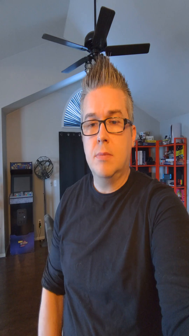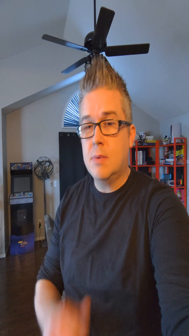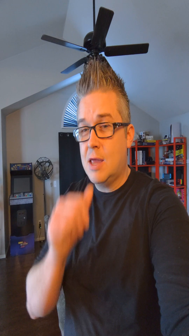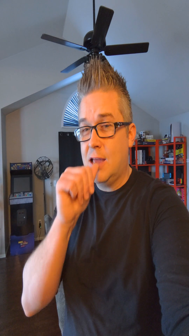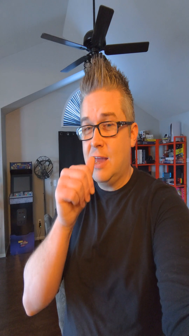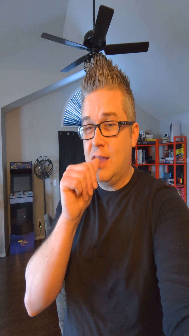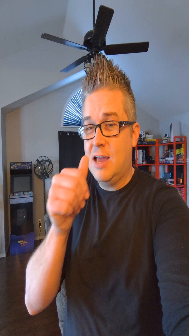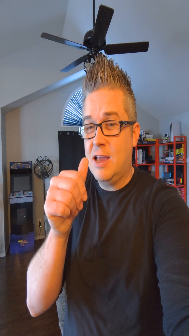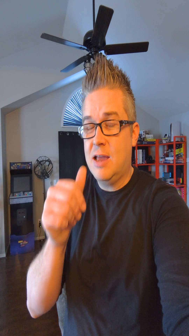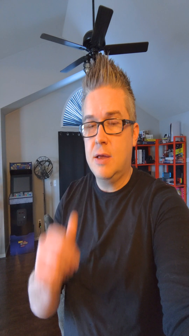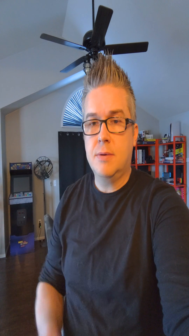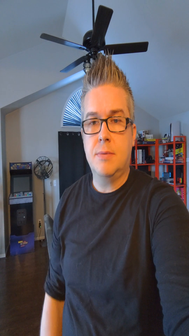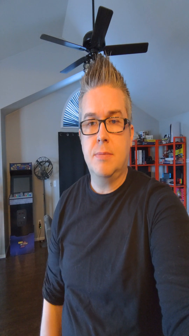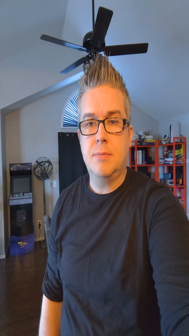nuts